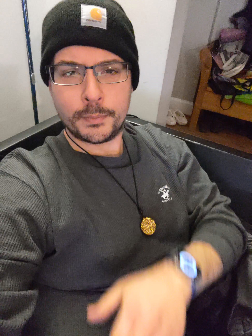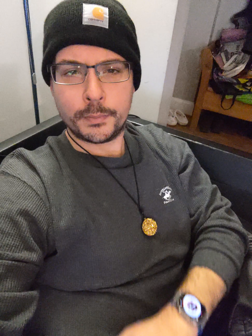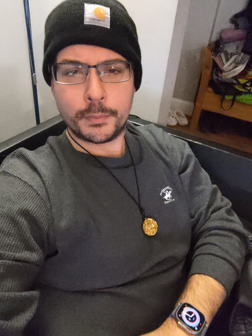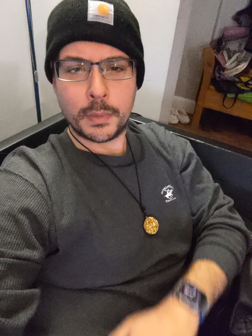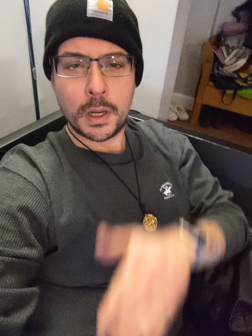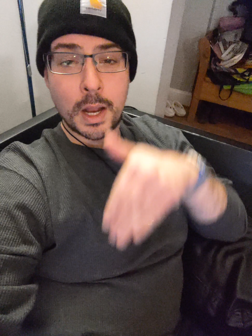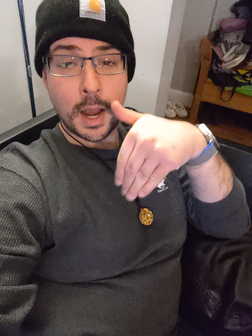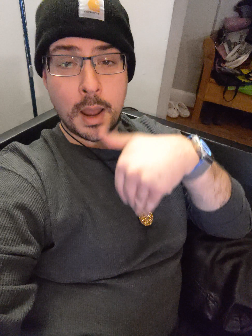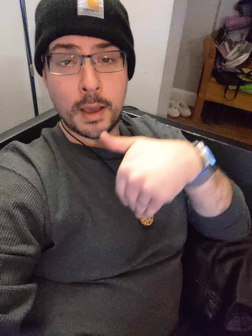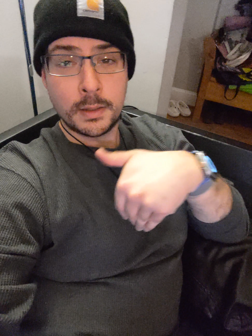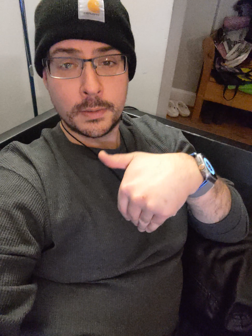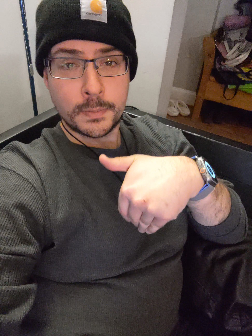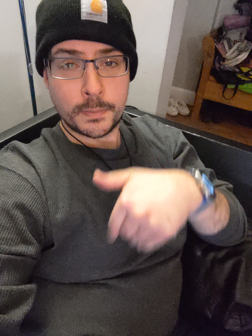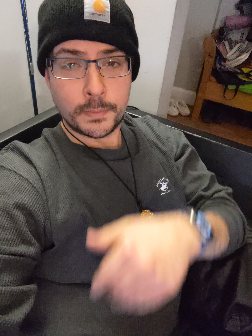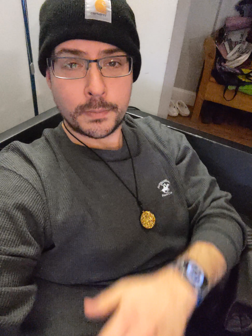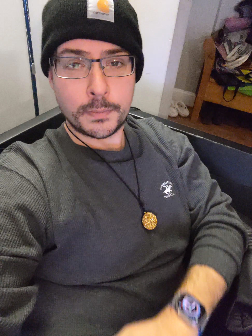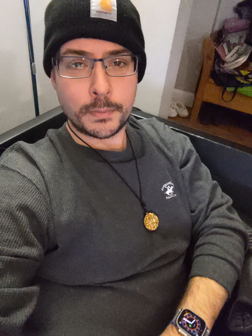night